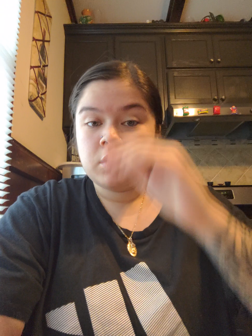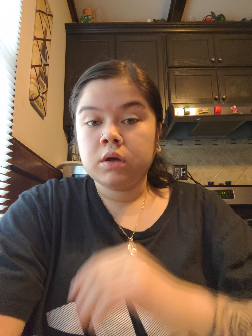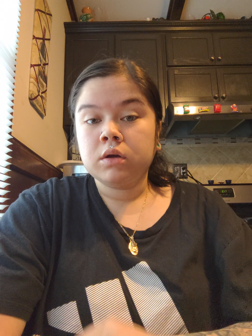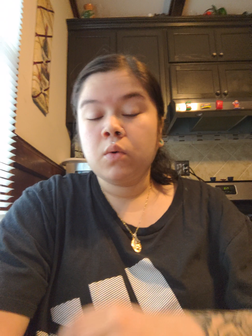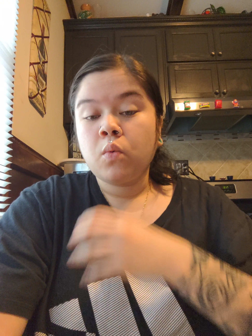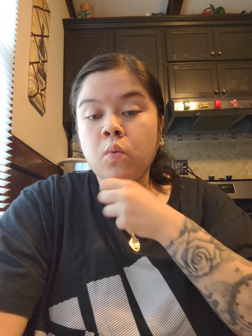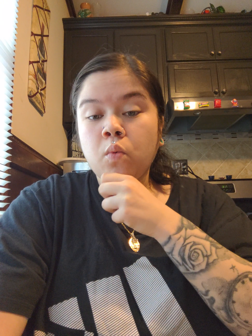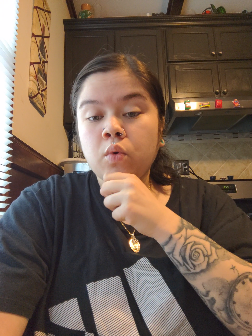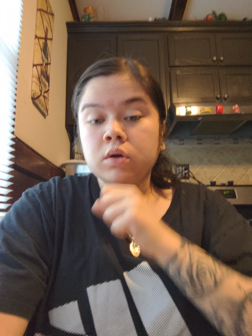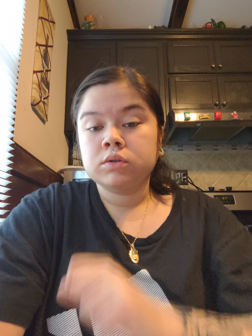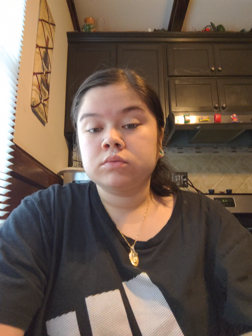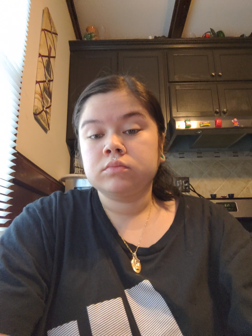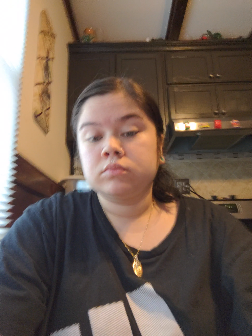orange